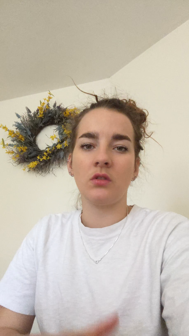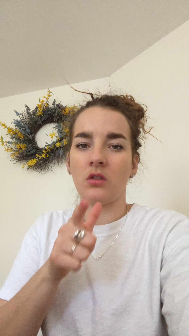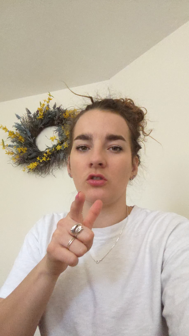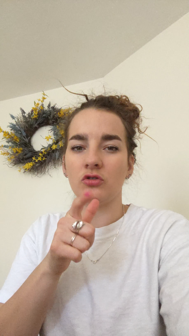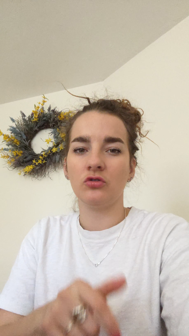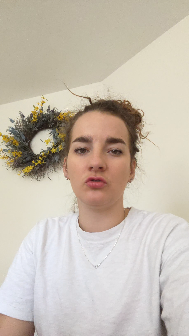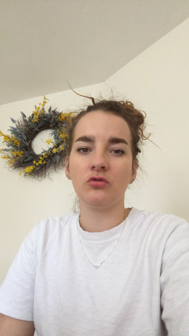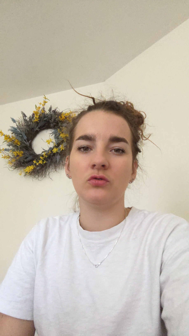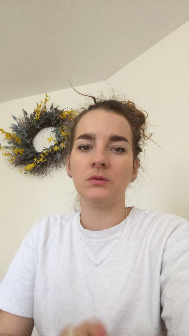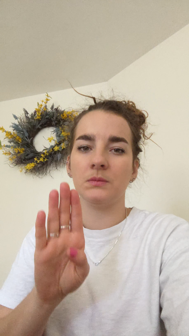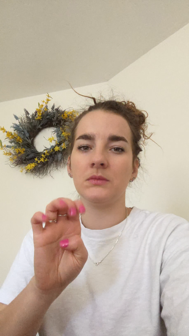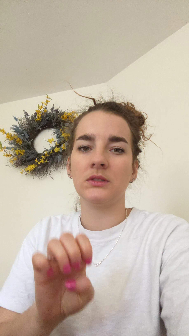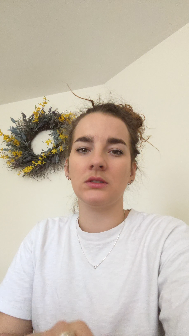be